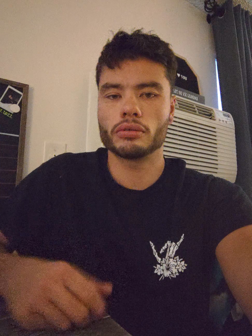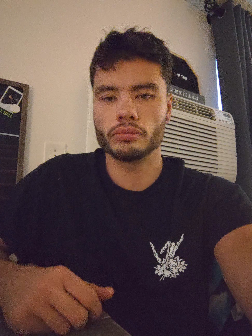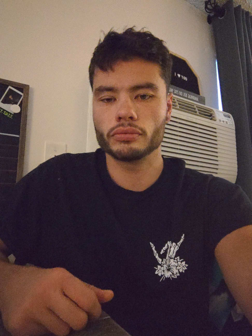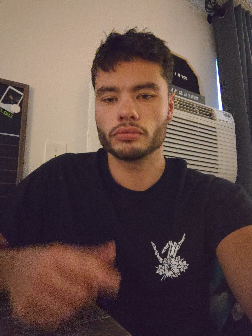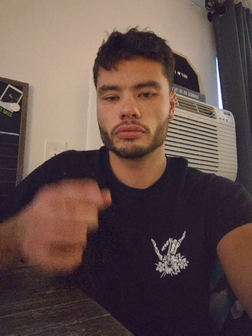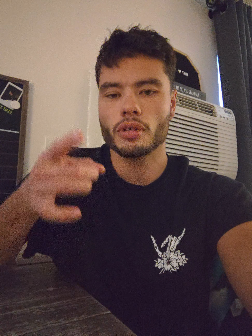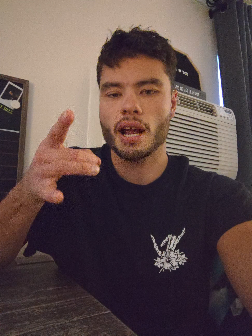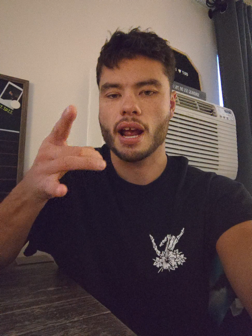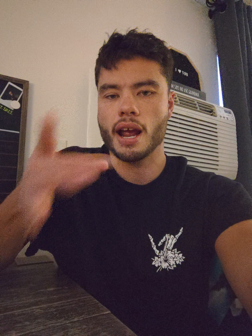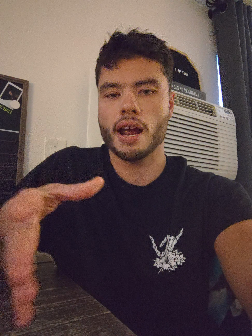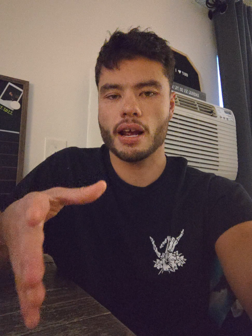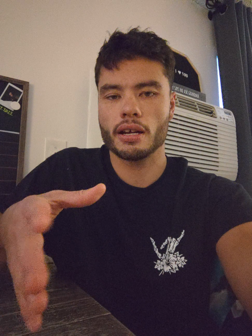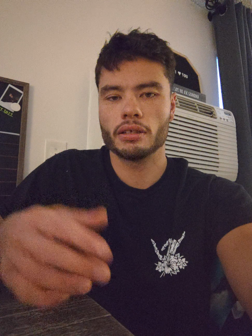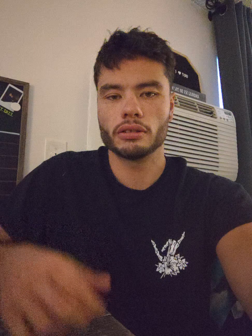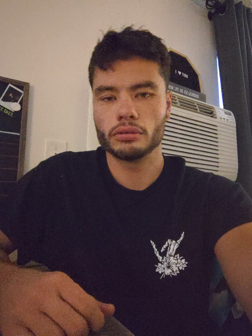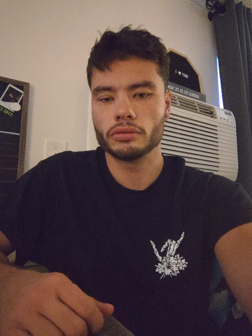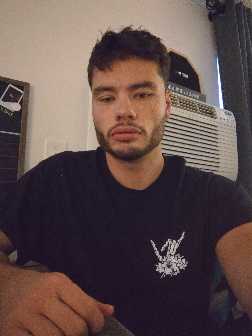hate